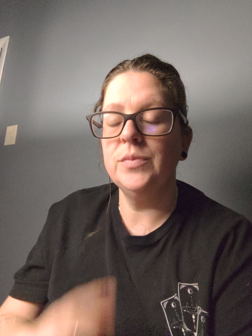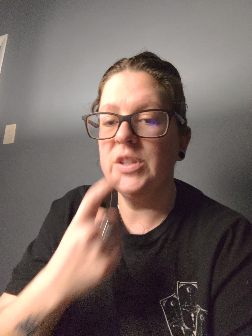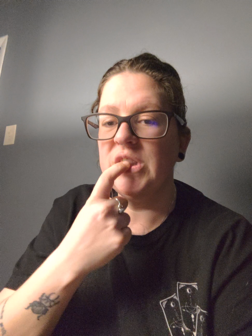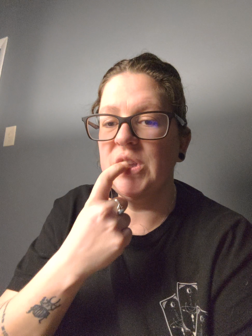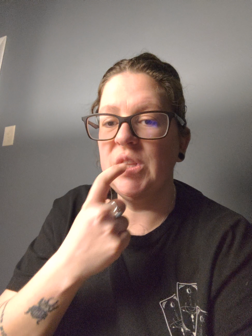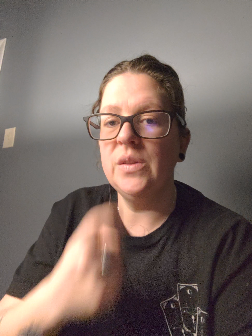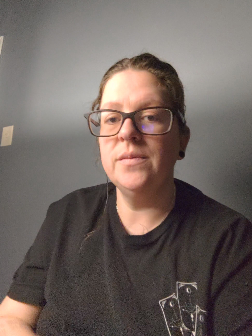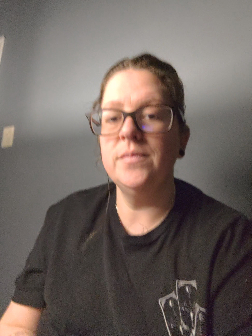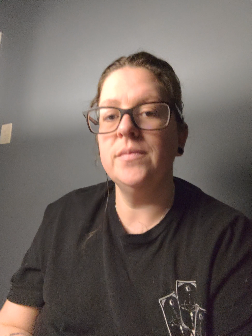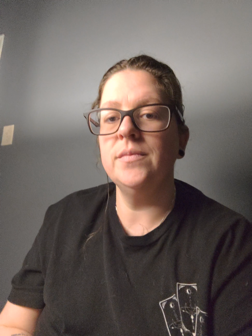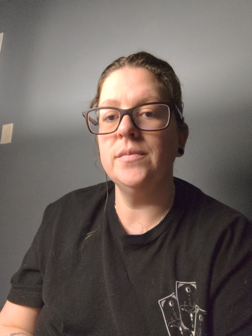tooth